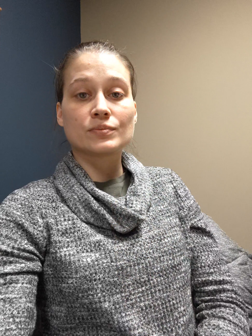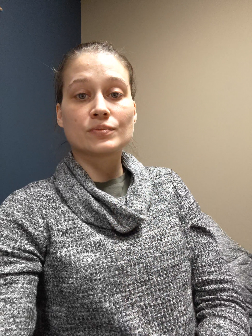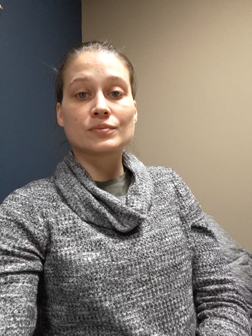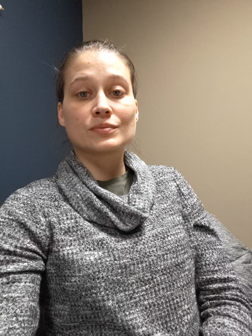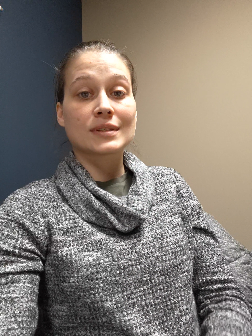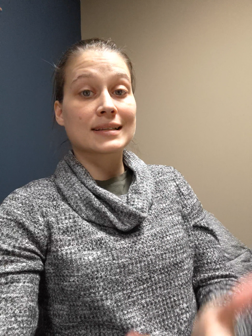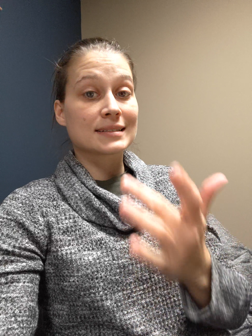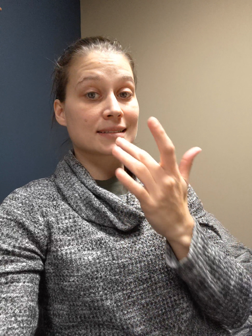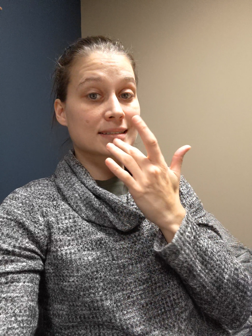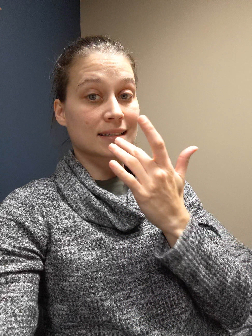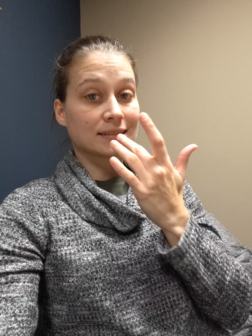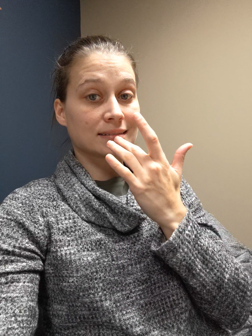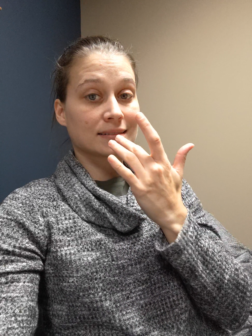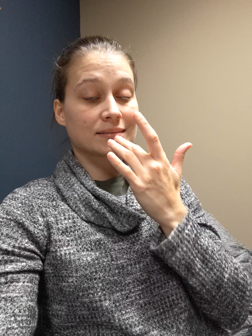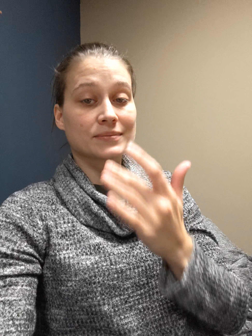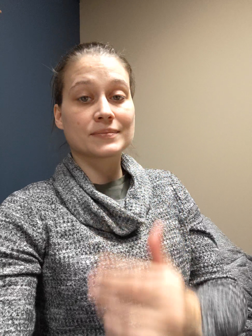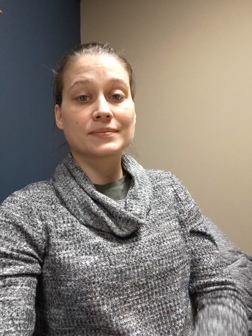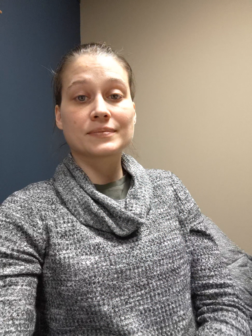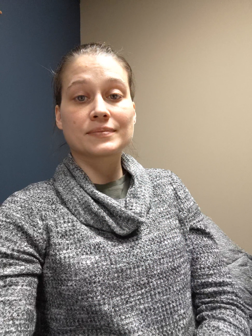taste